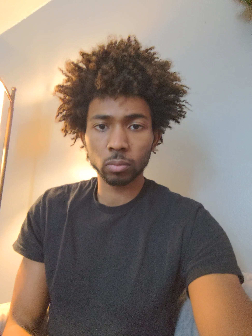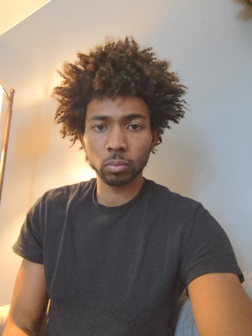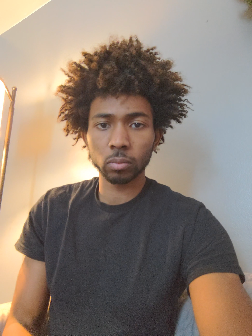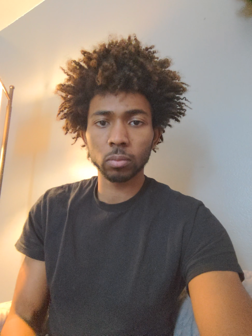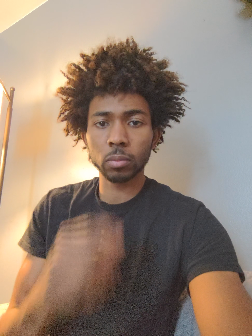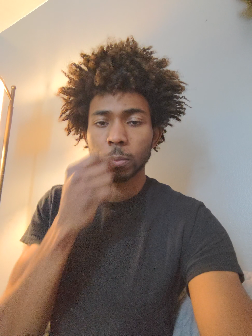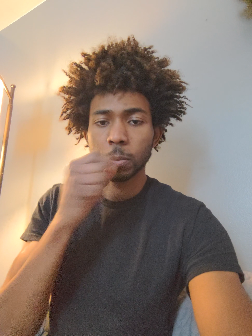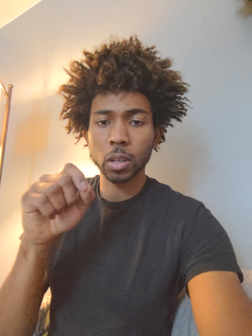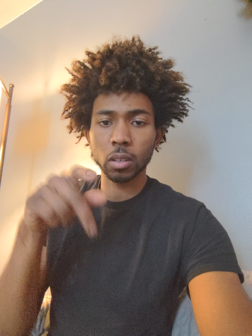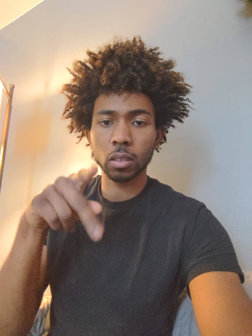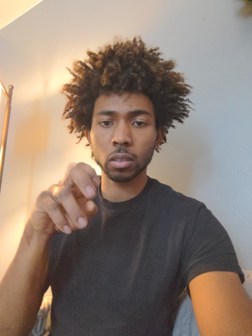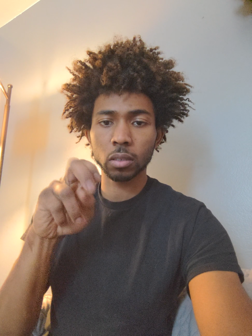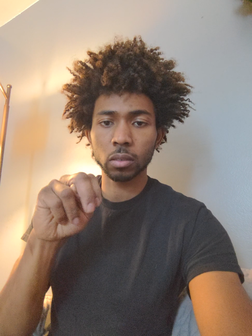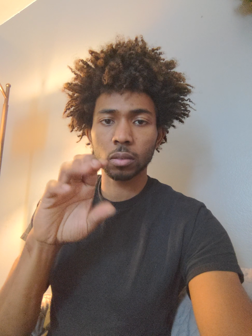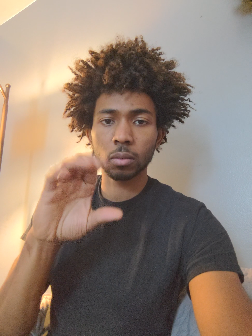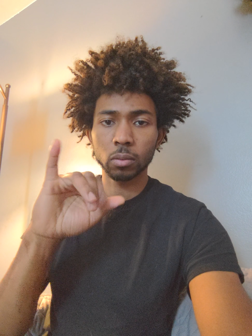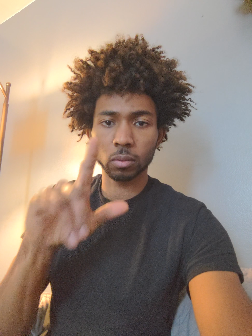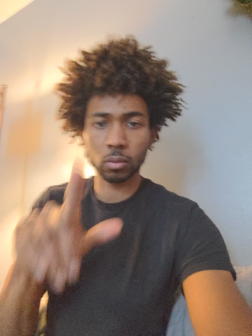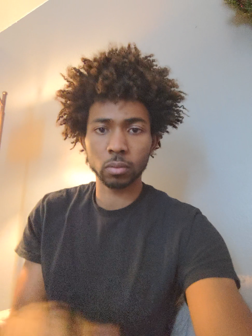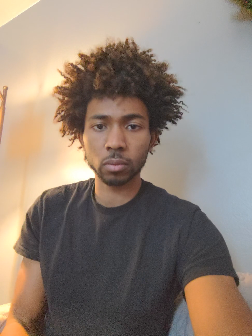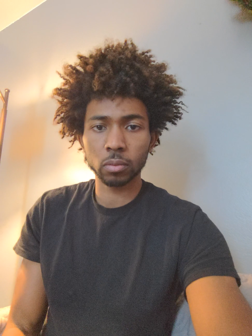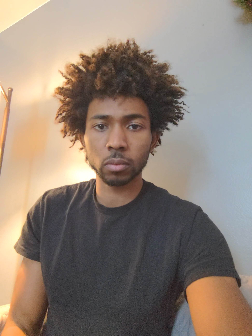pencil